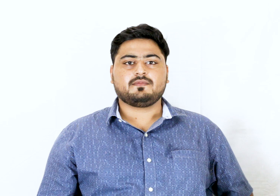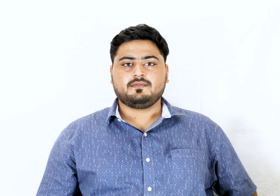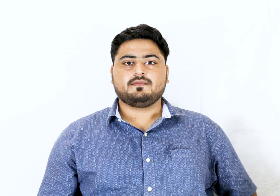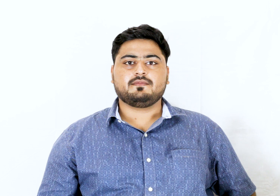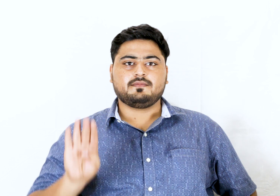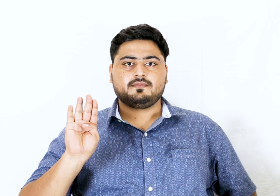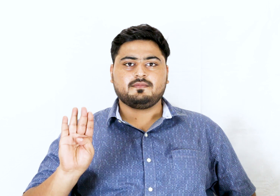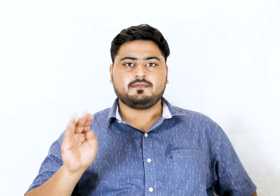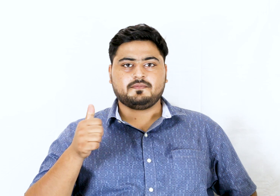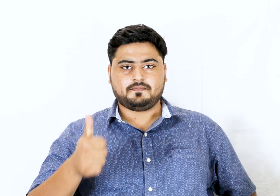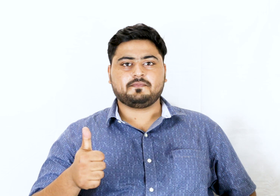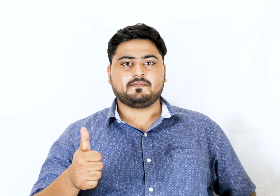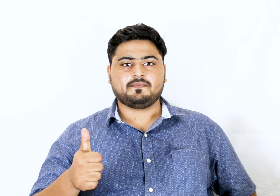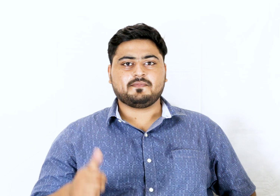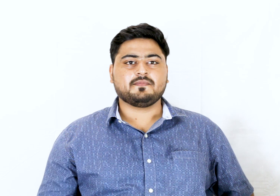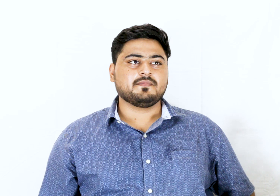best